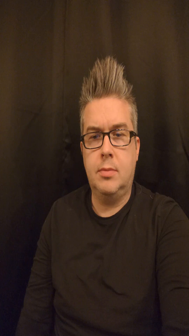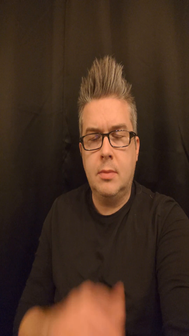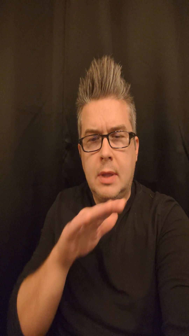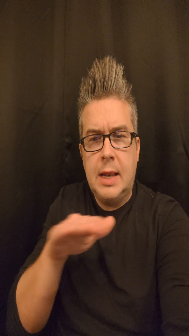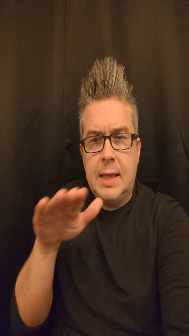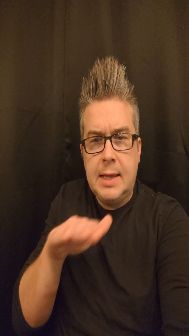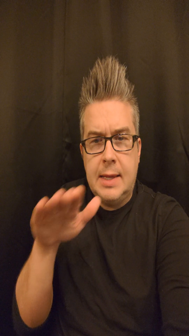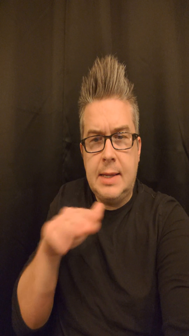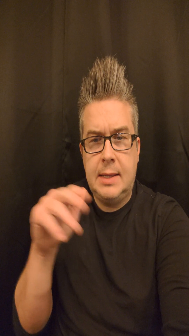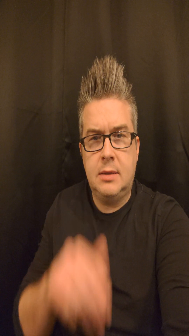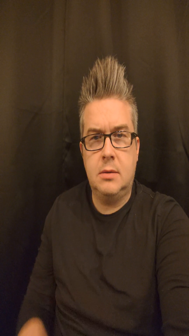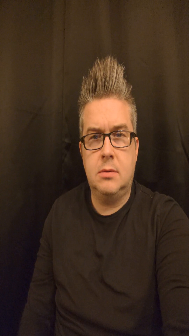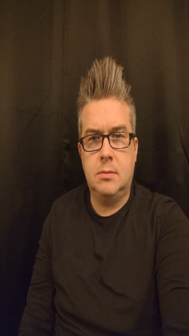clean